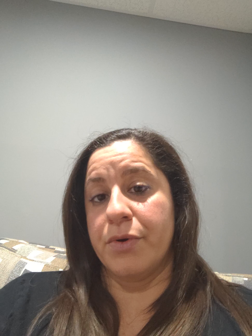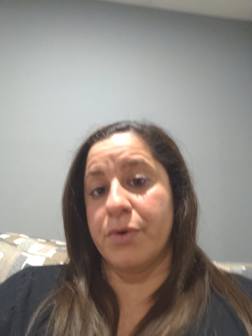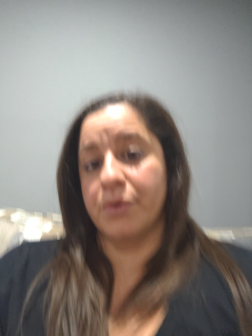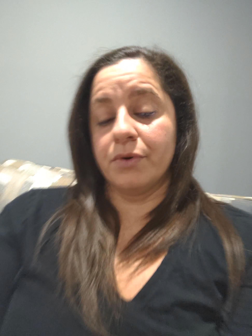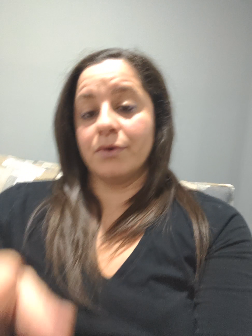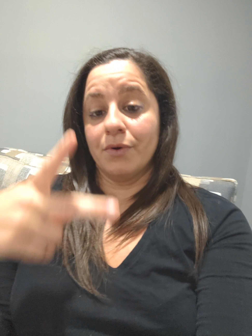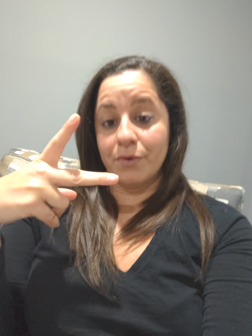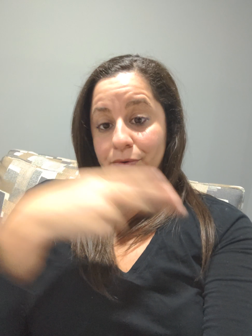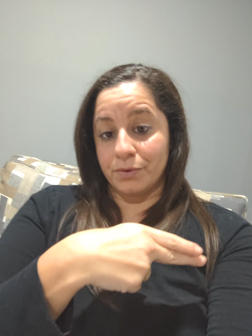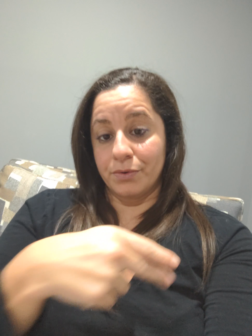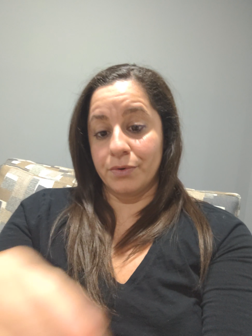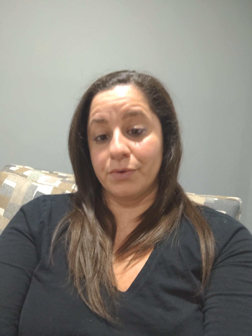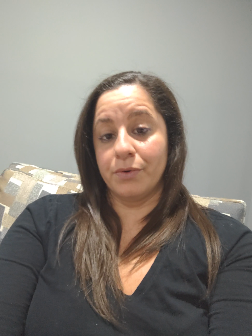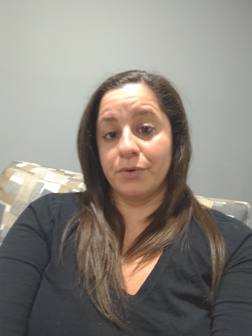cut